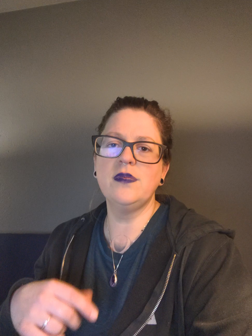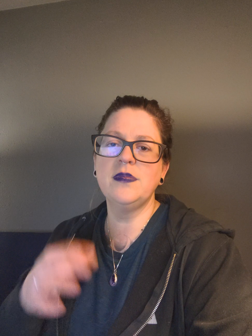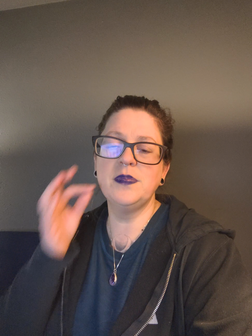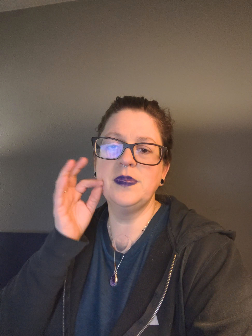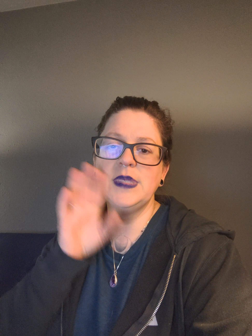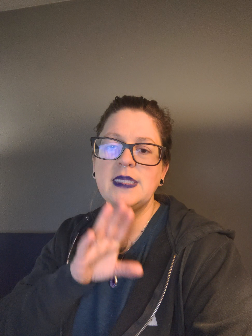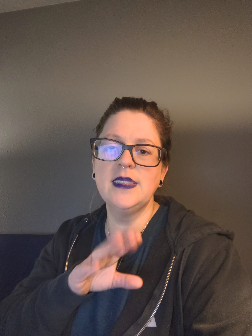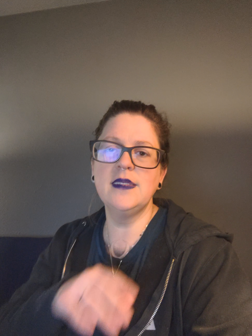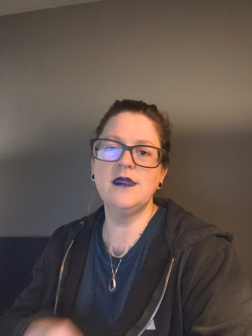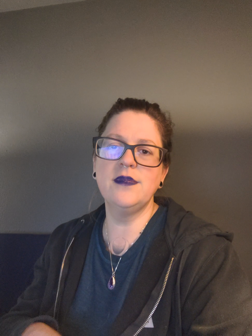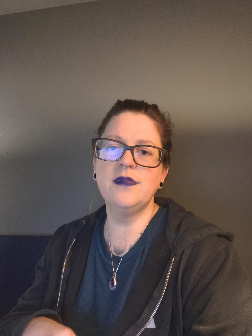bee